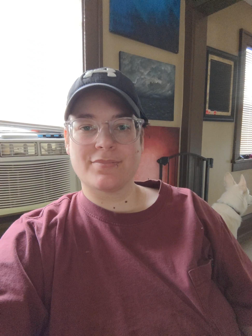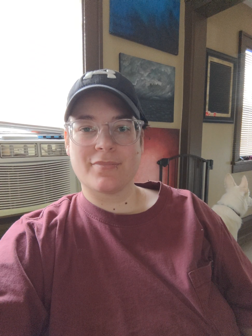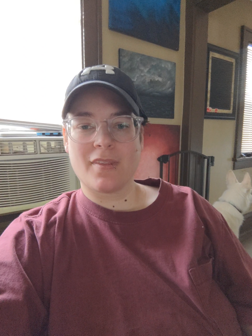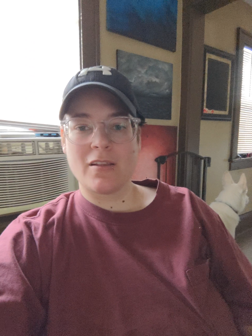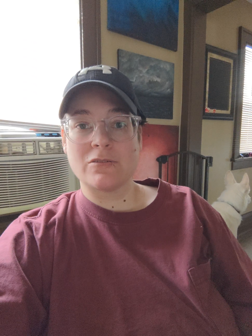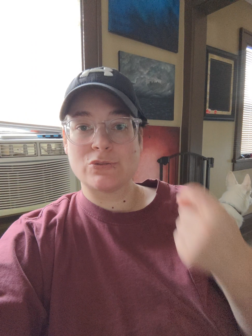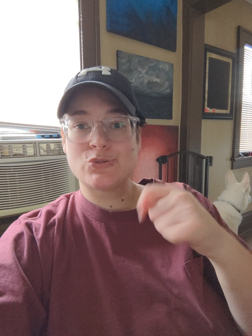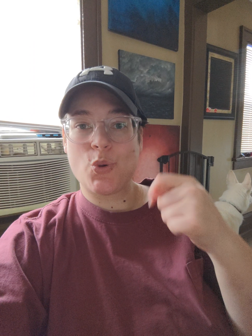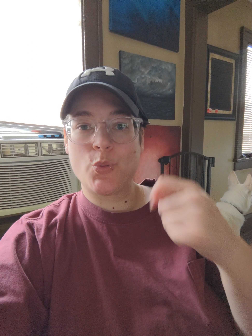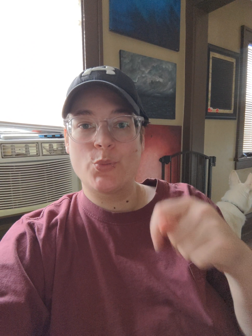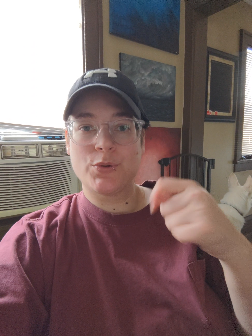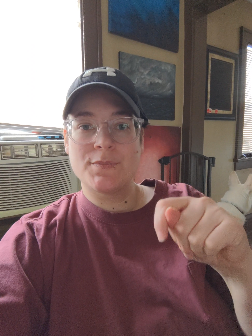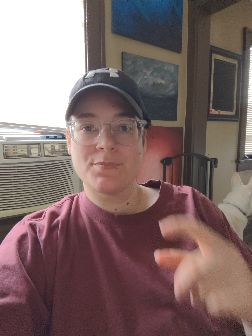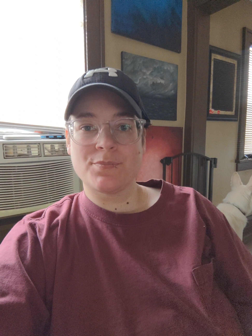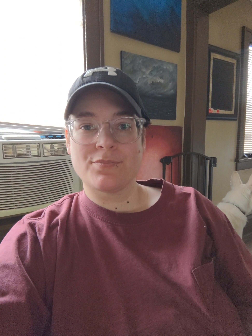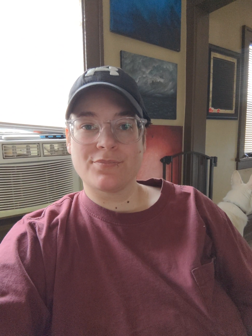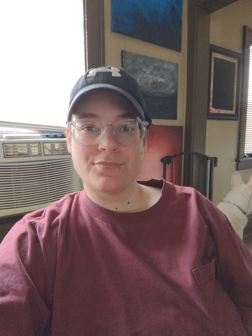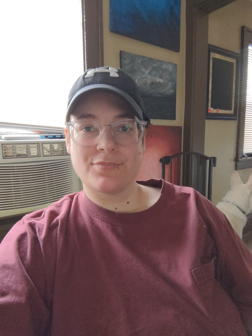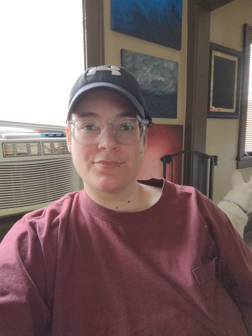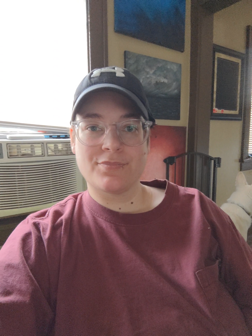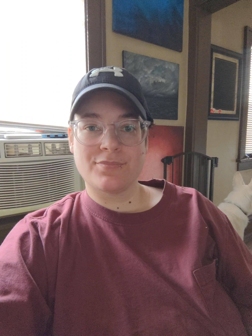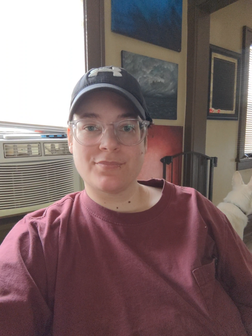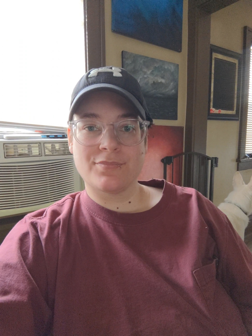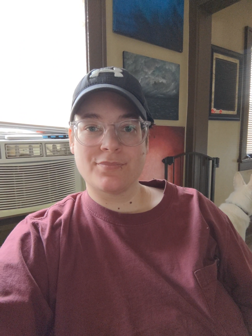toy